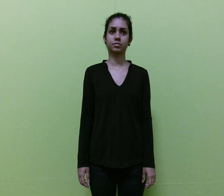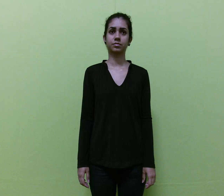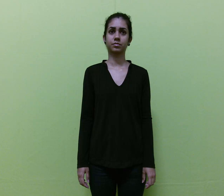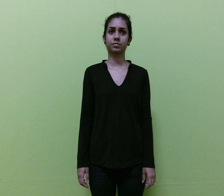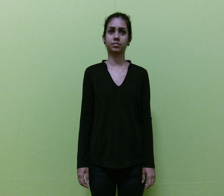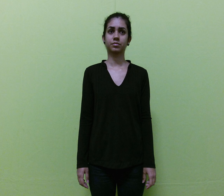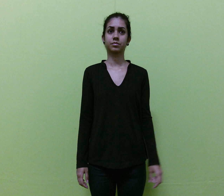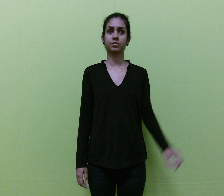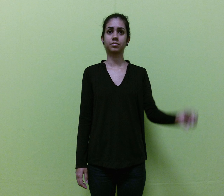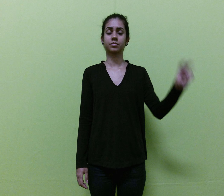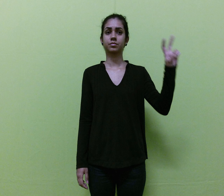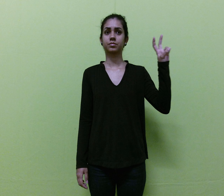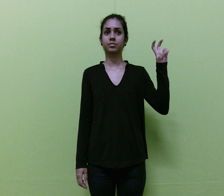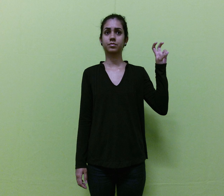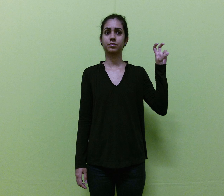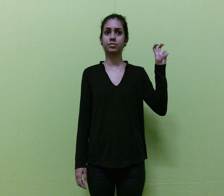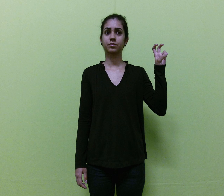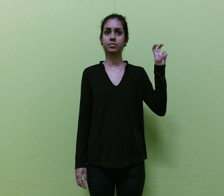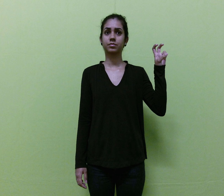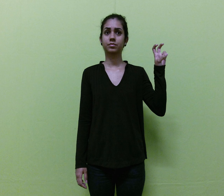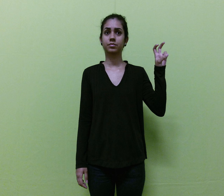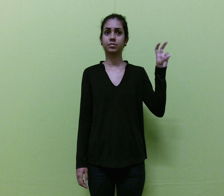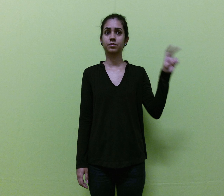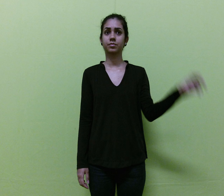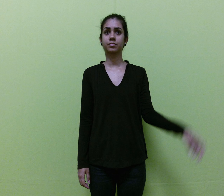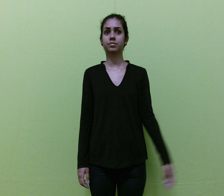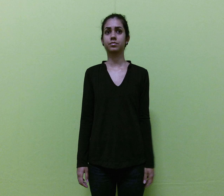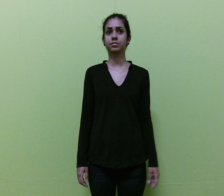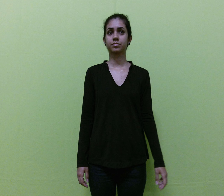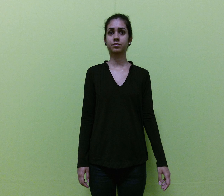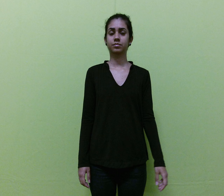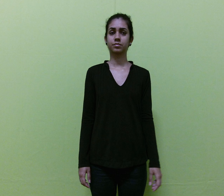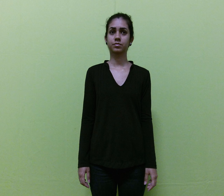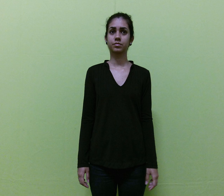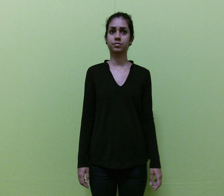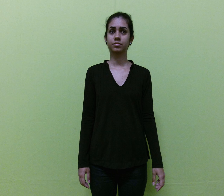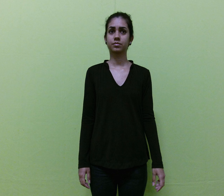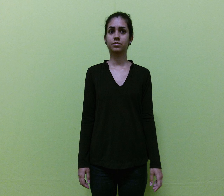cinco